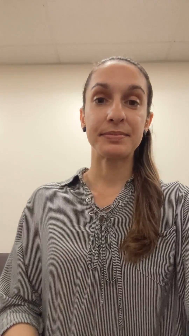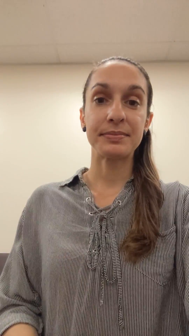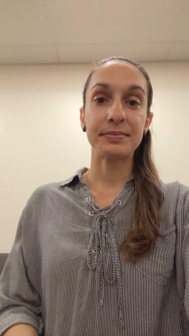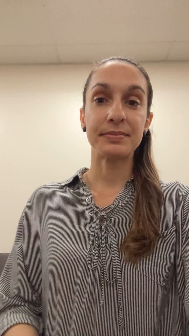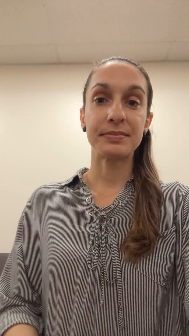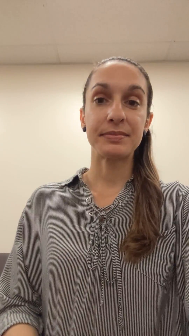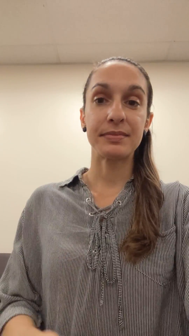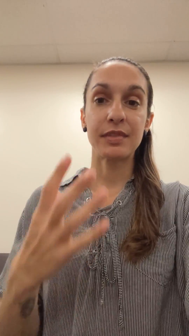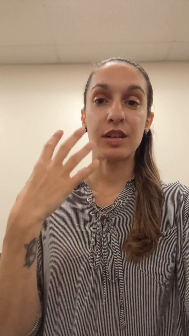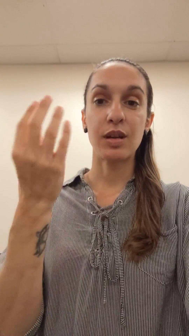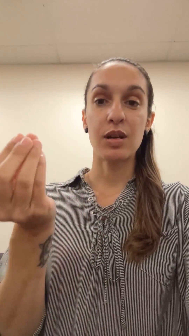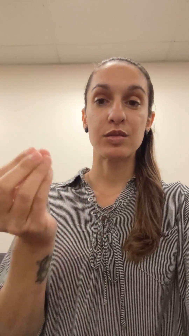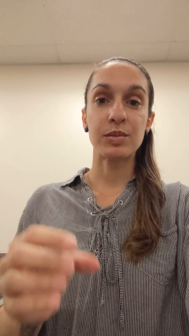got to